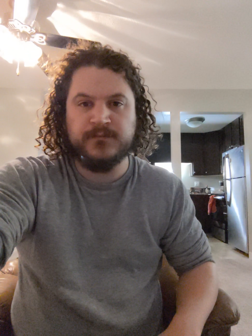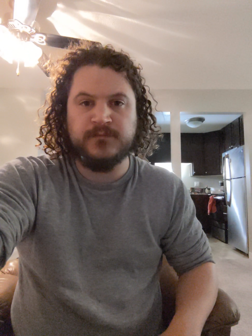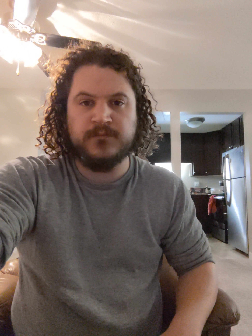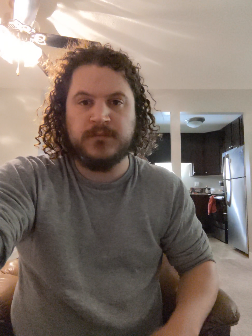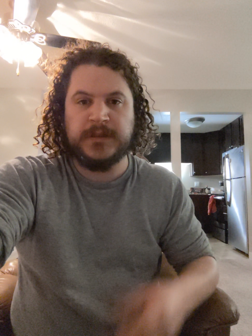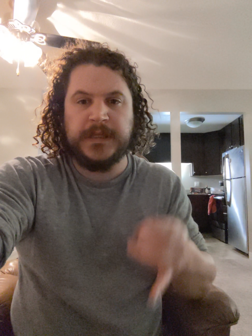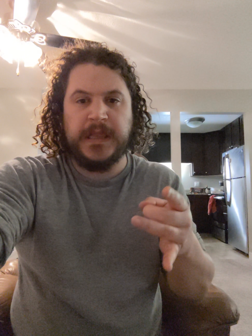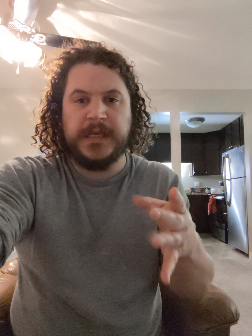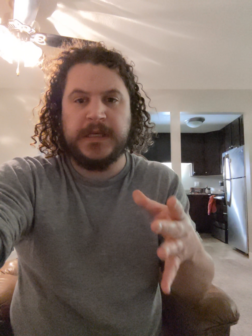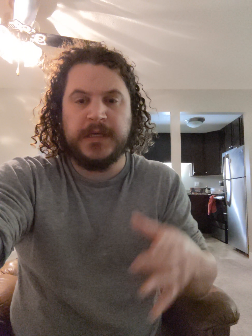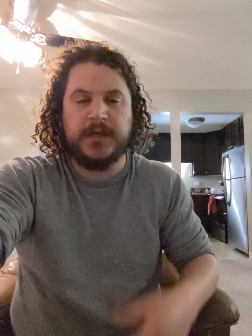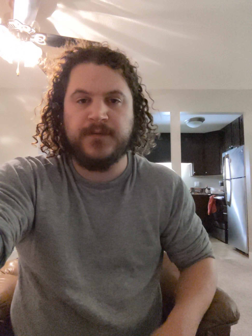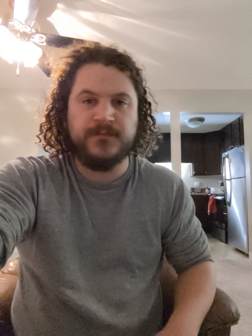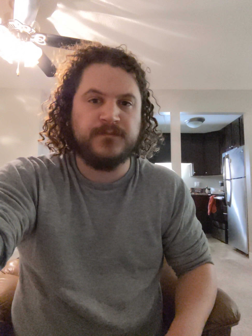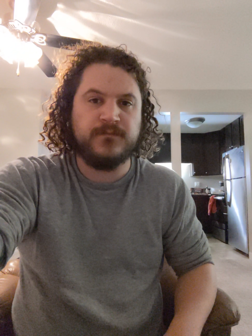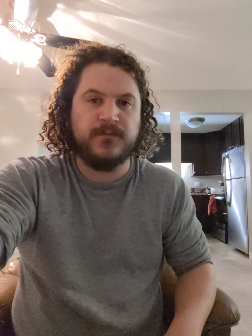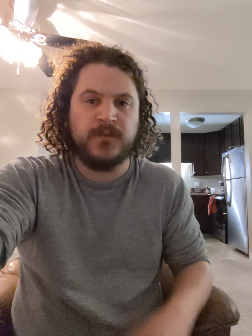hate